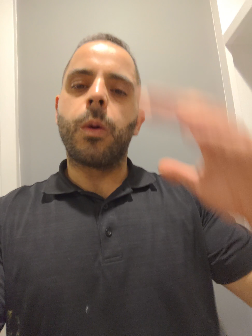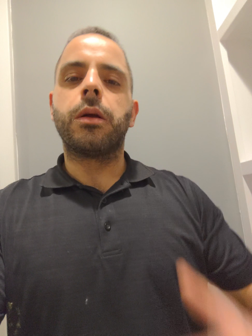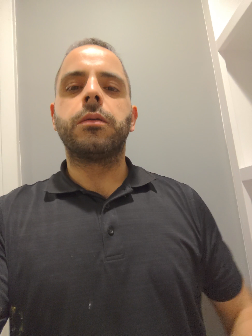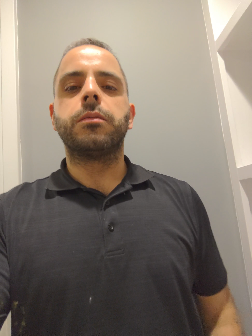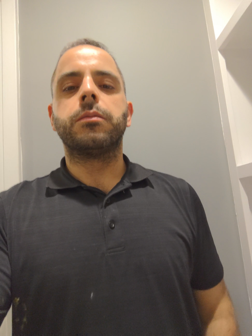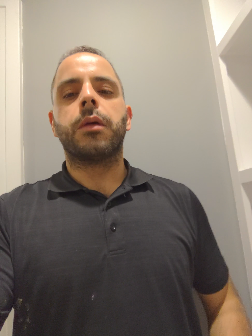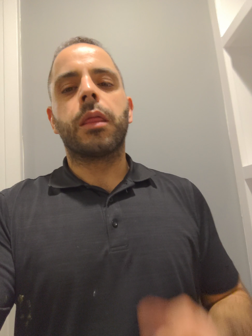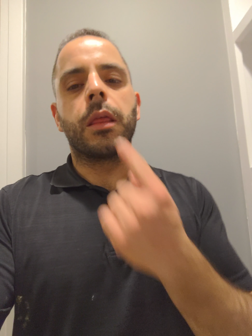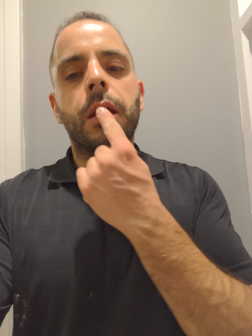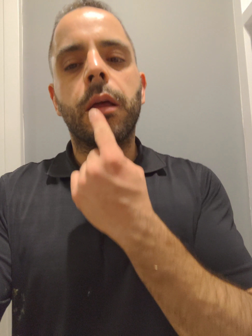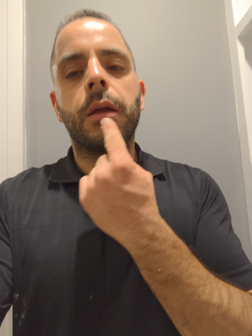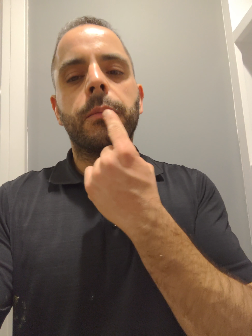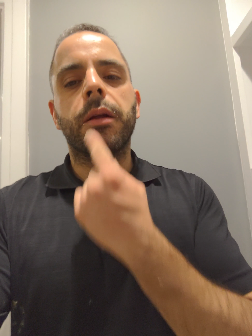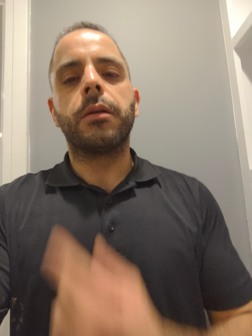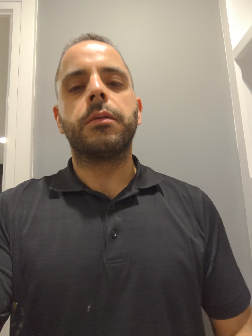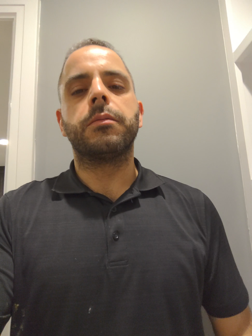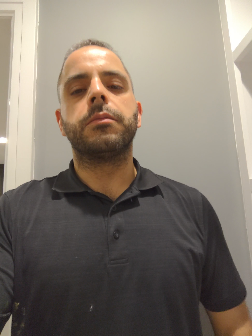lips